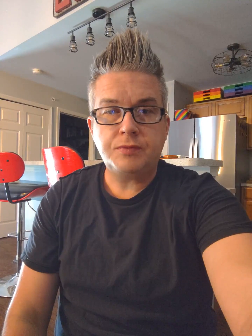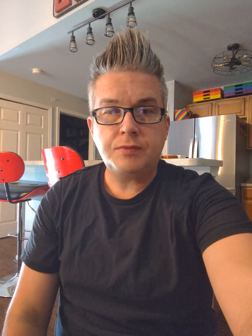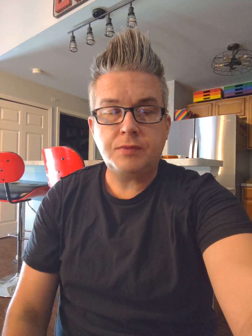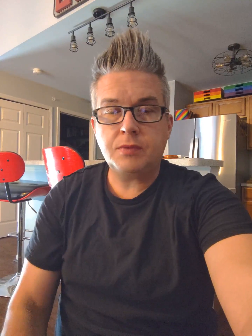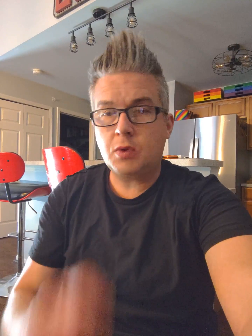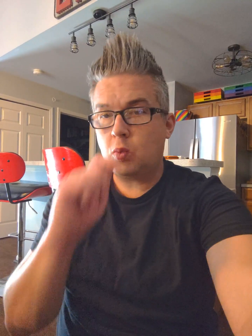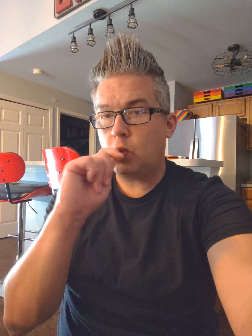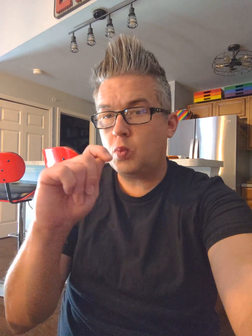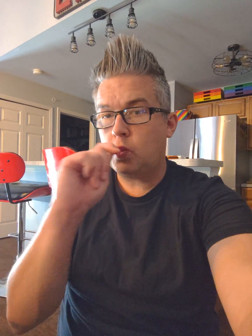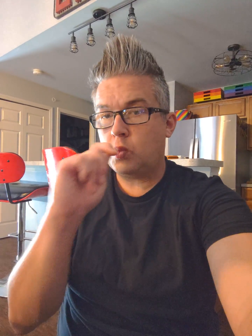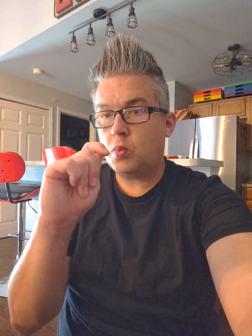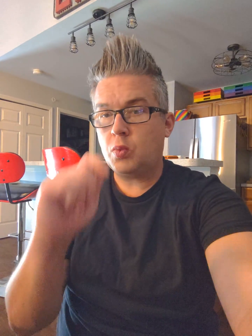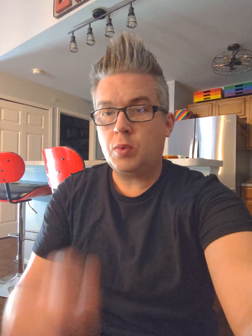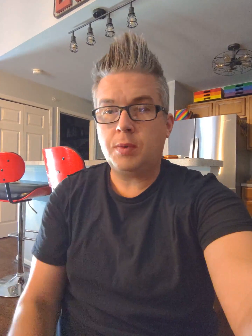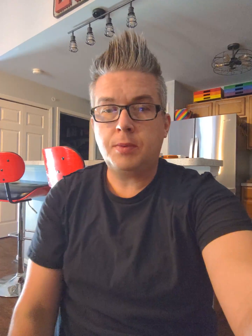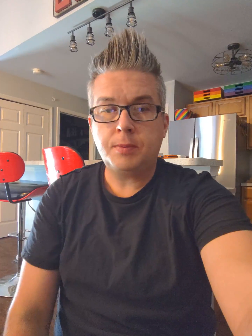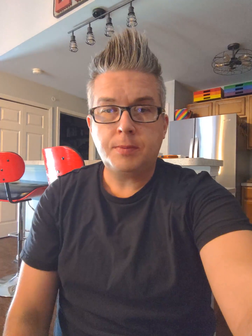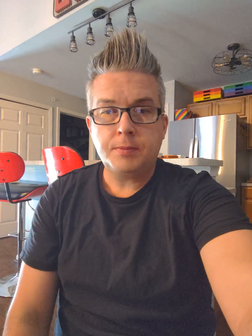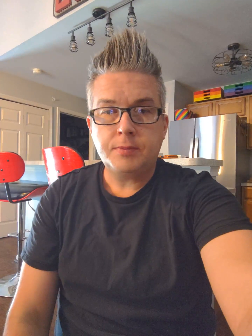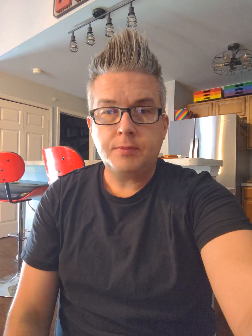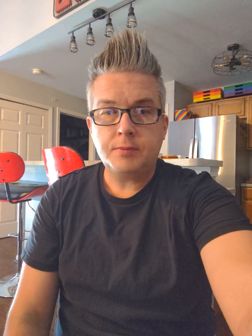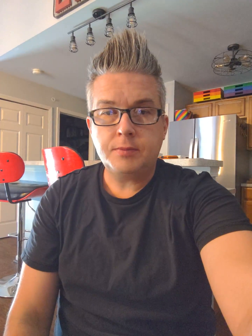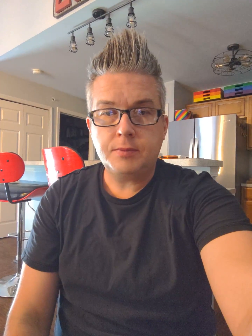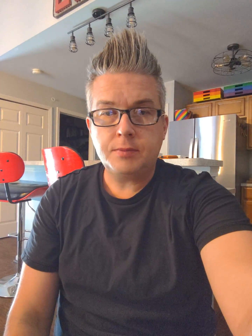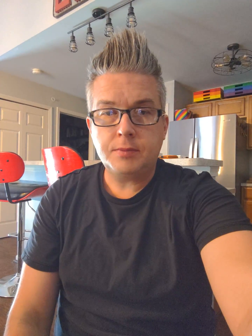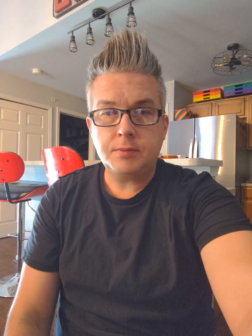popsicle